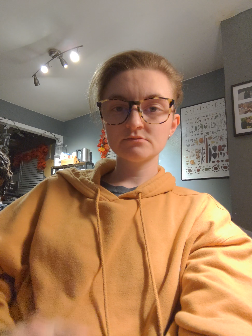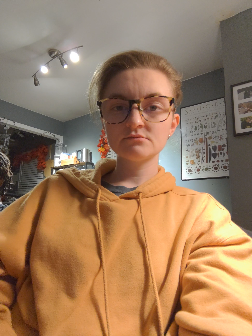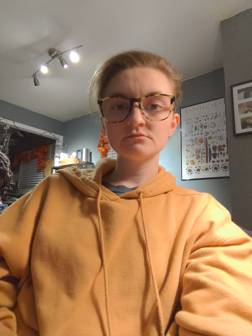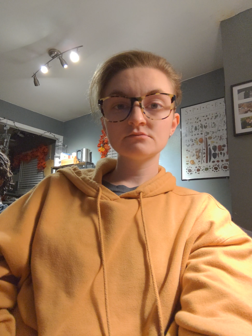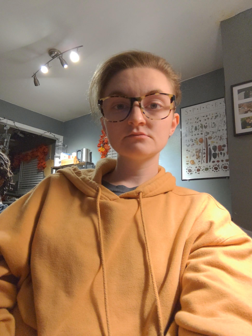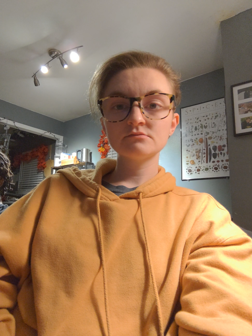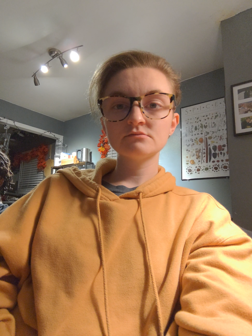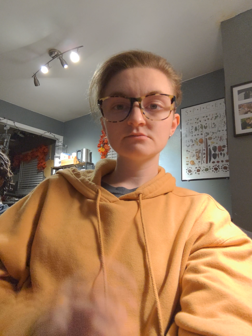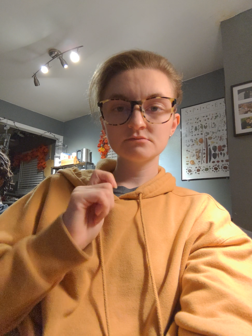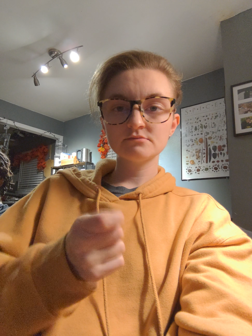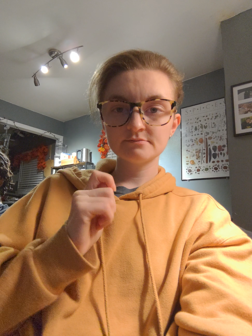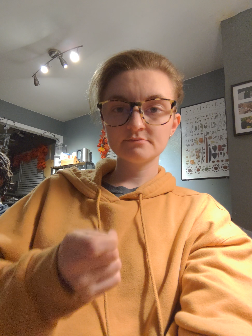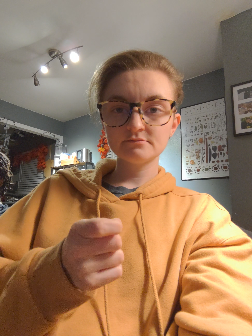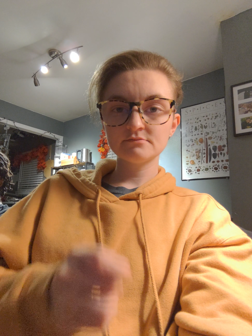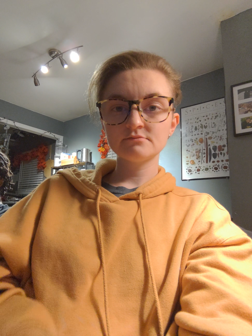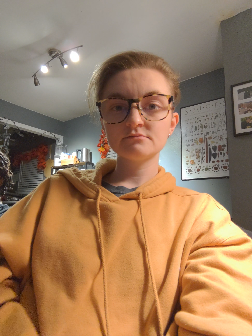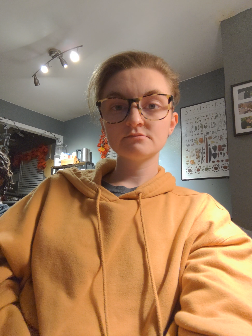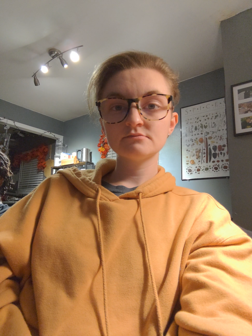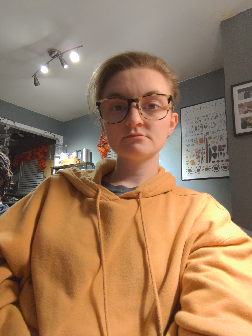hammer